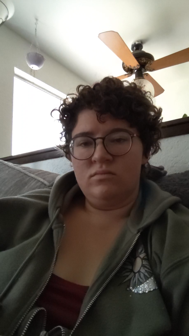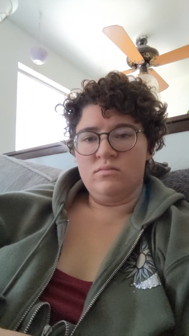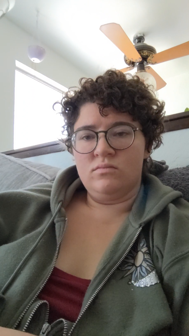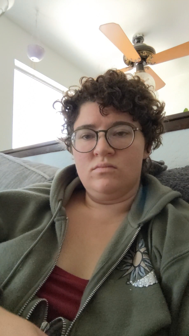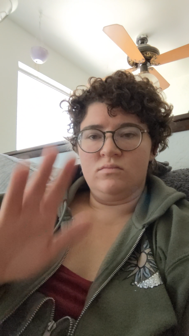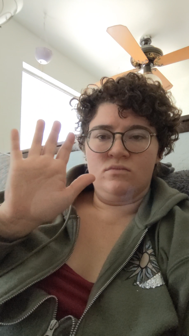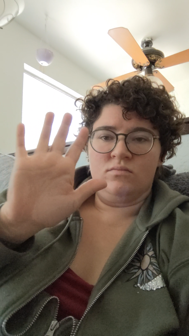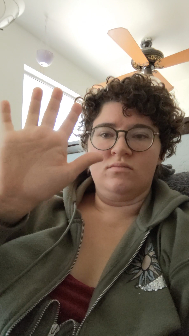give me five